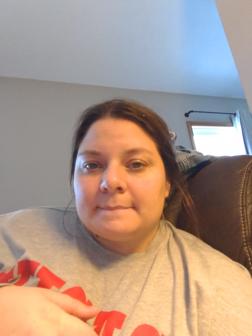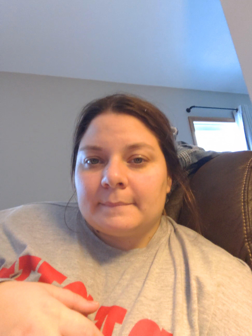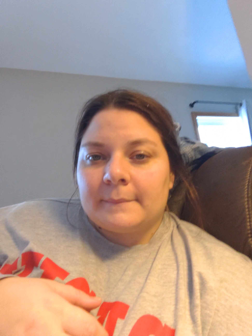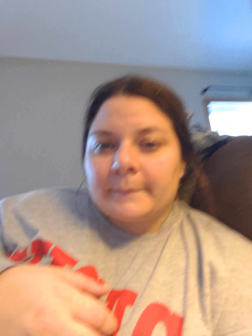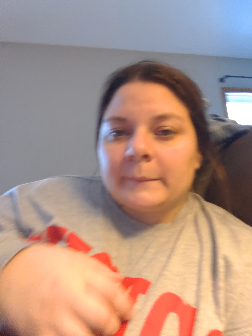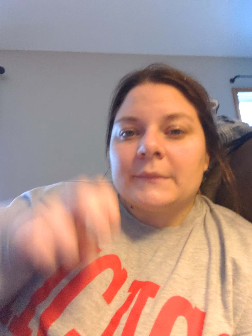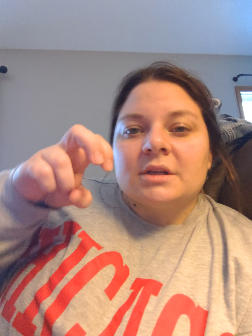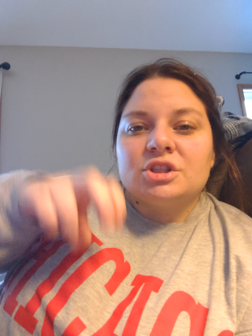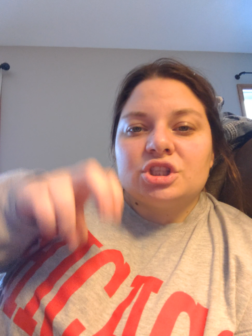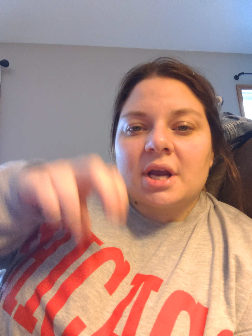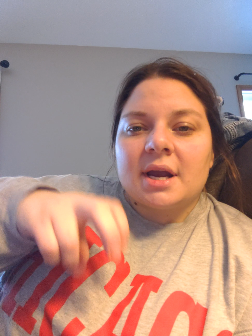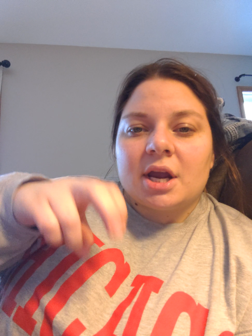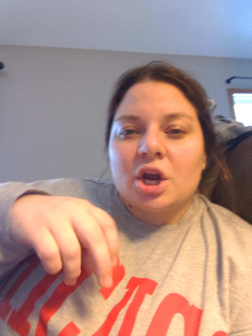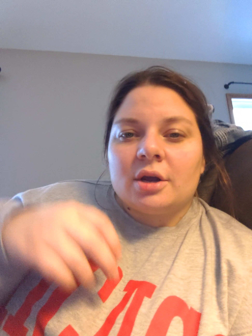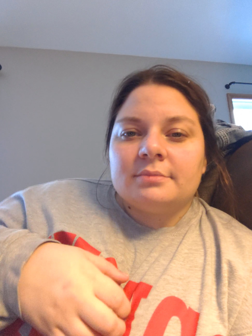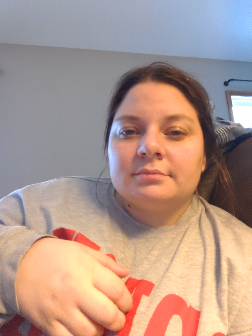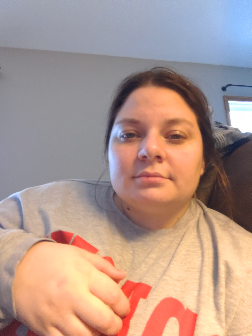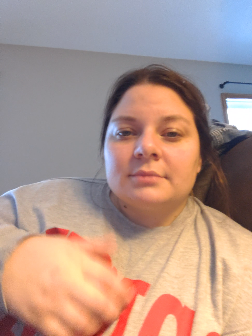chair